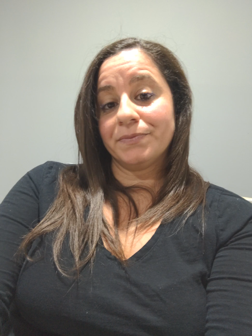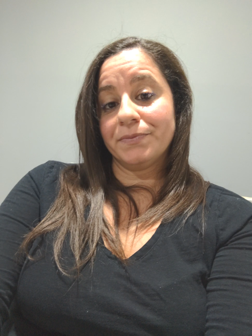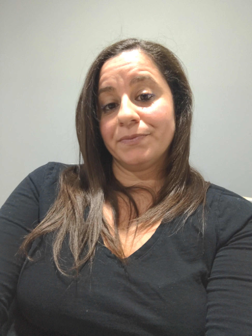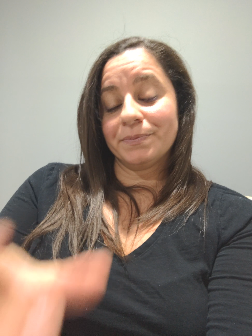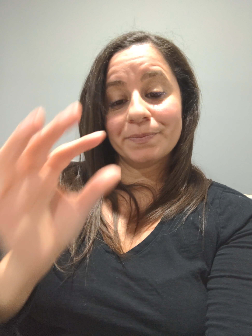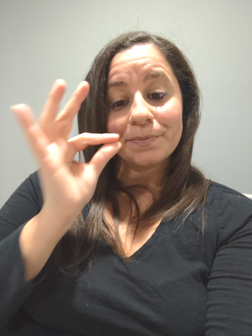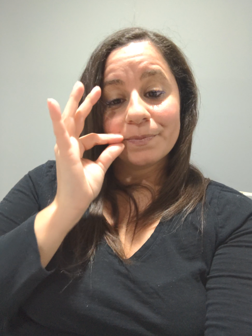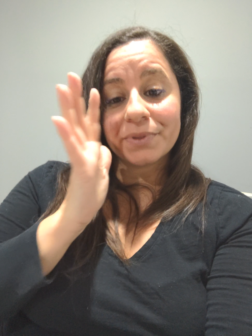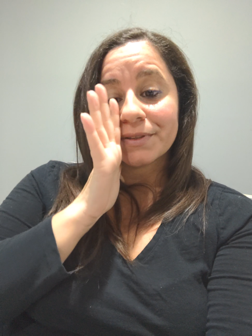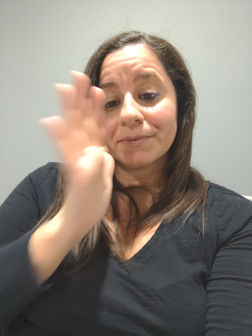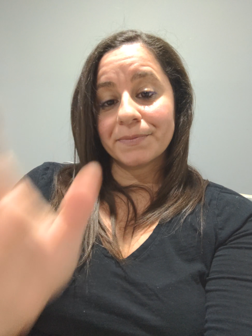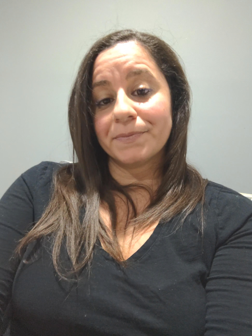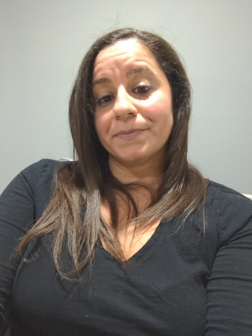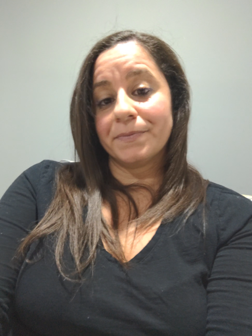bee